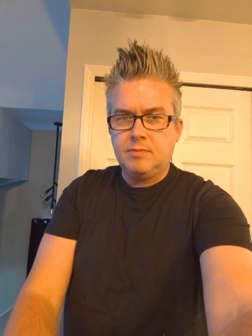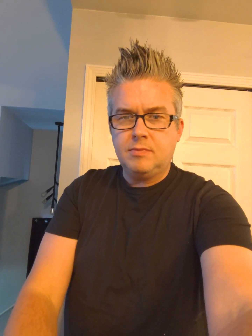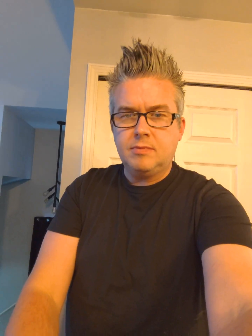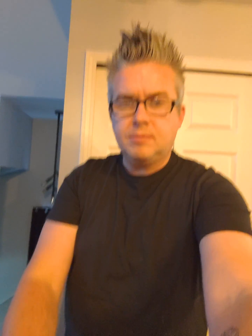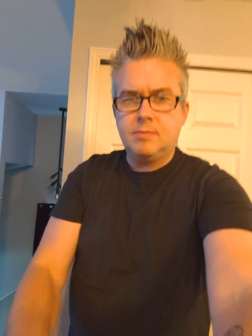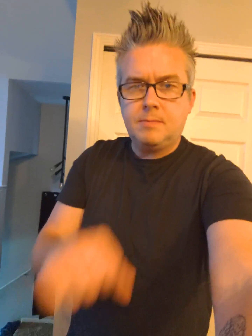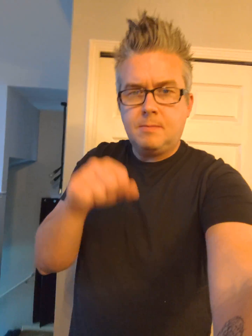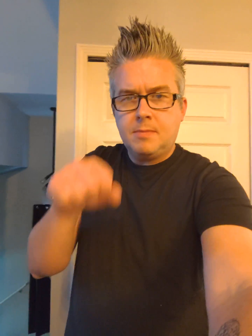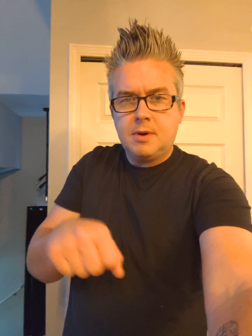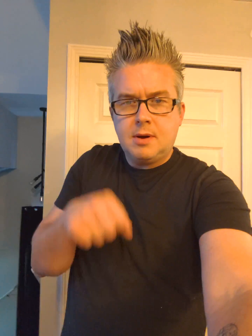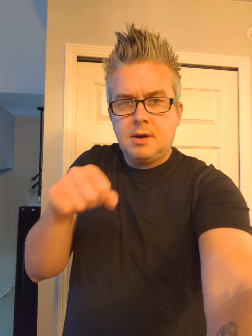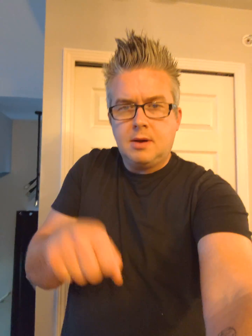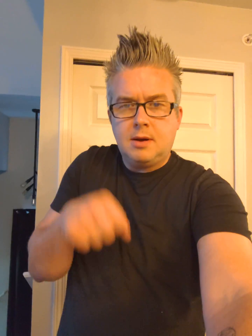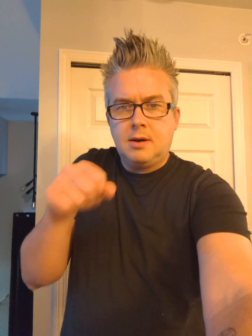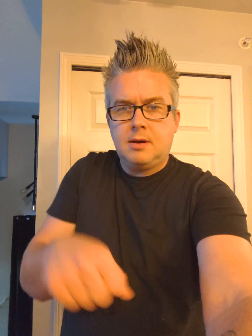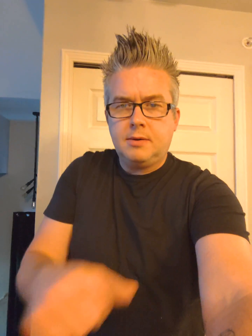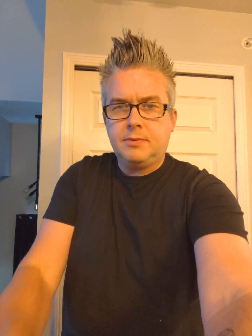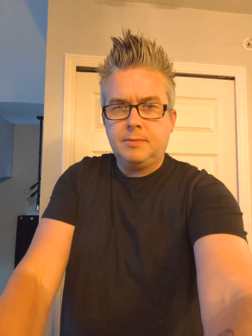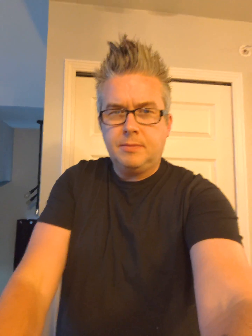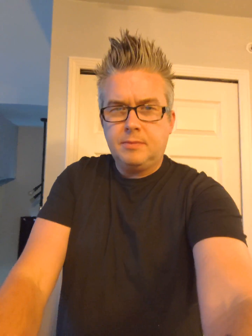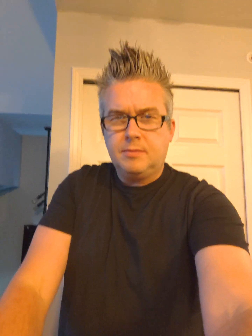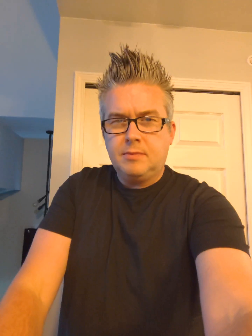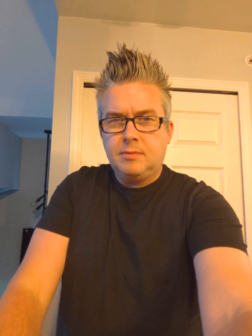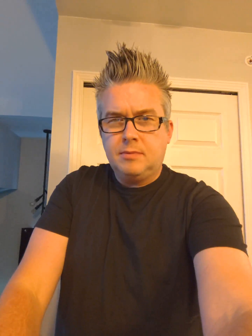bicycle